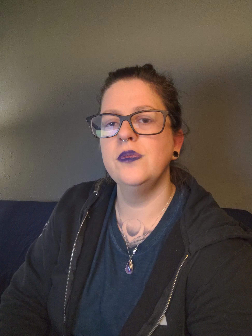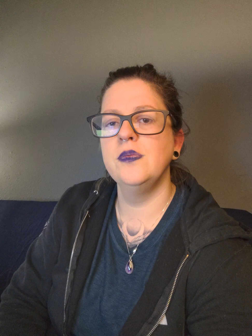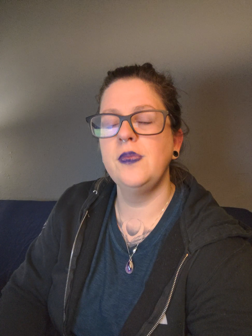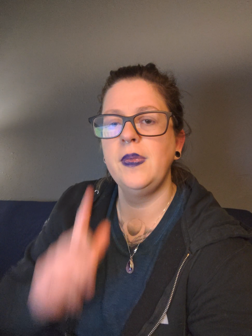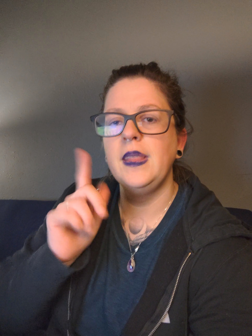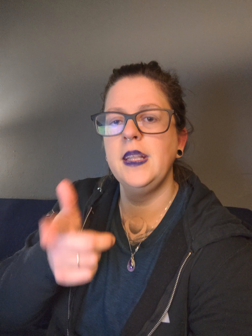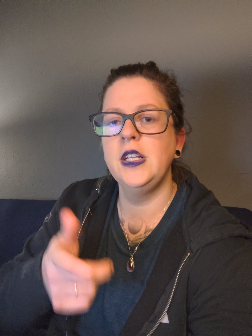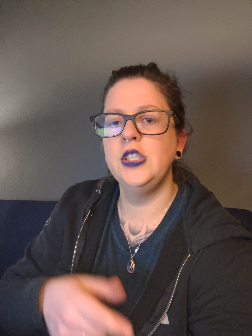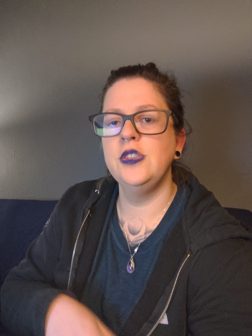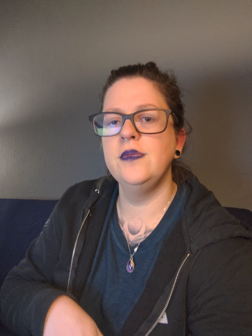later